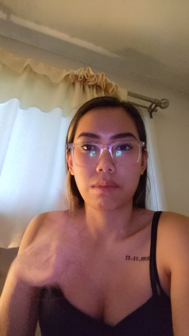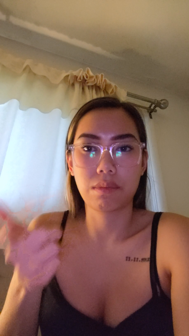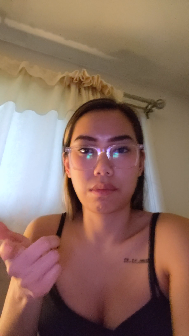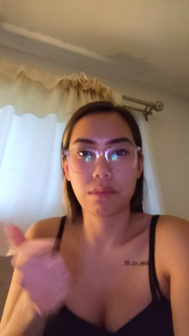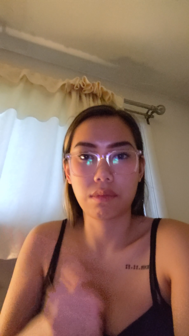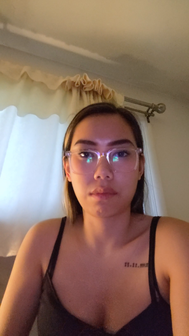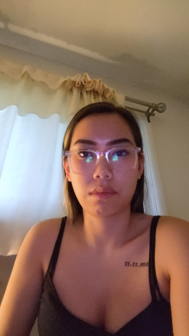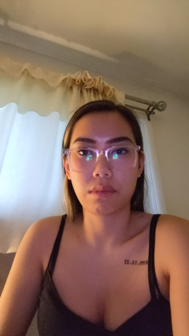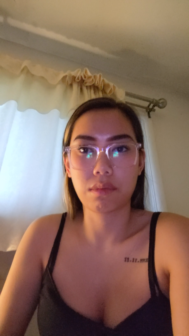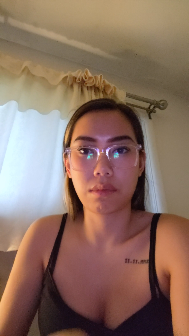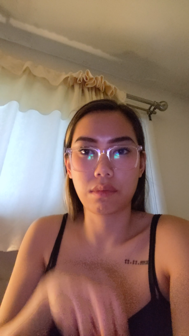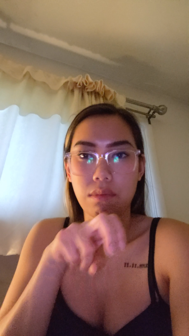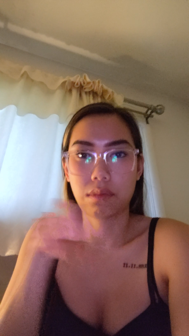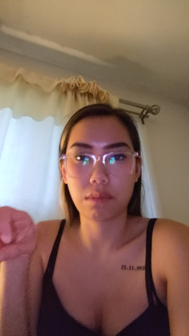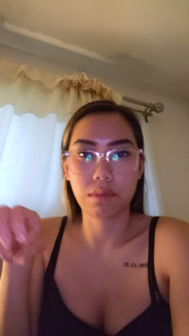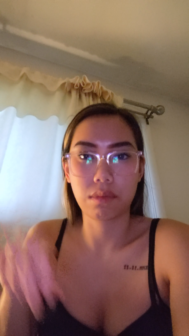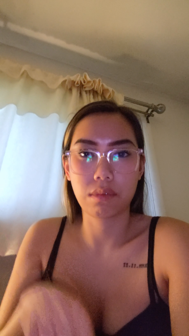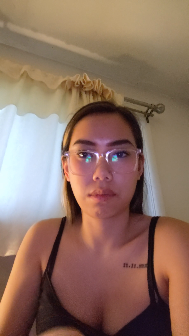couch